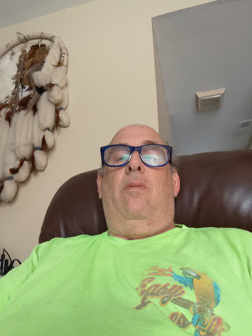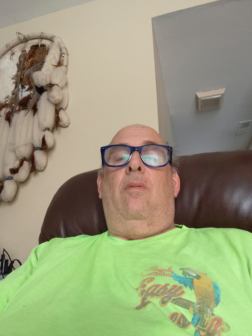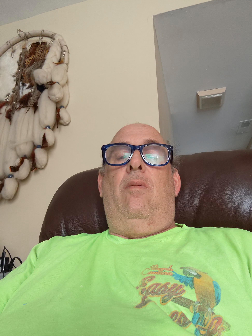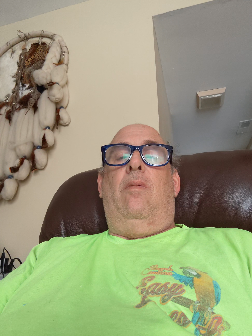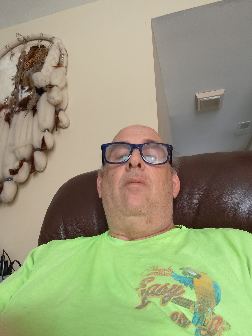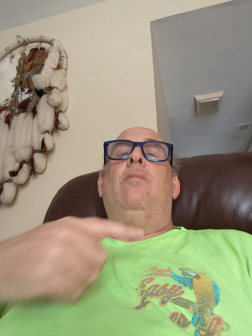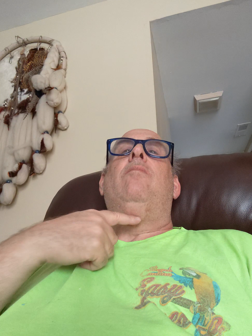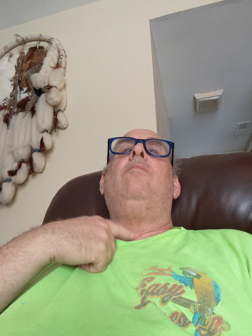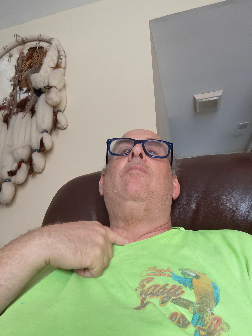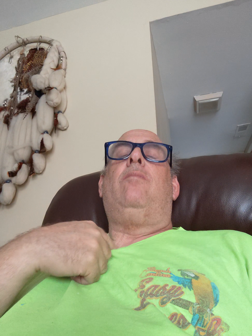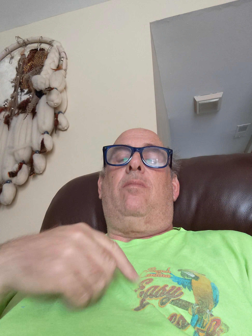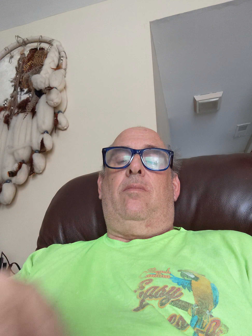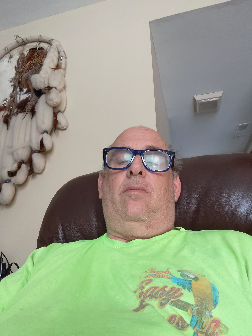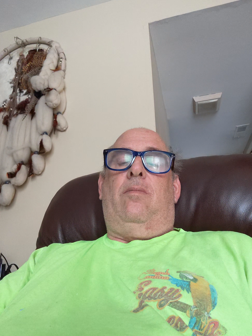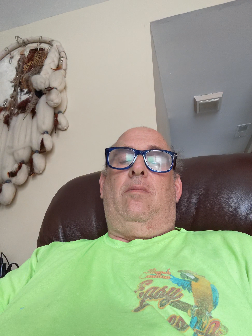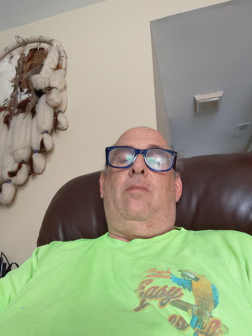thirsty